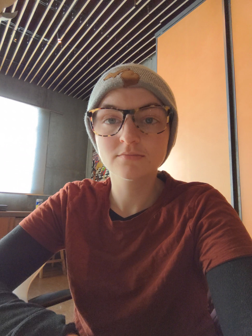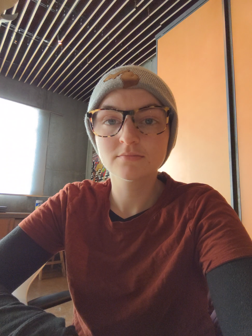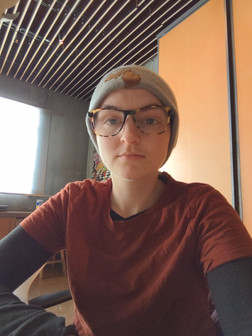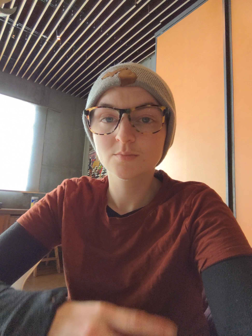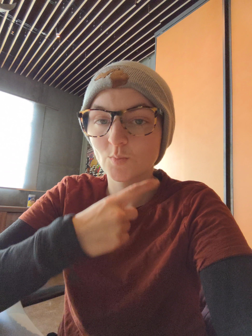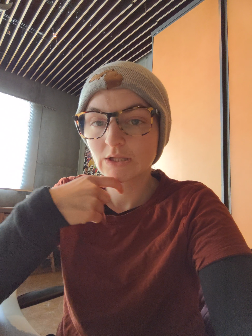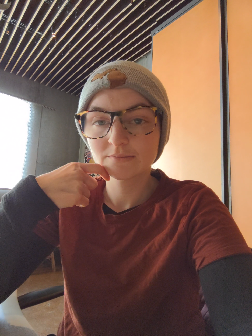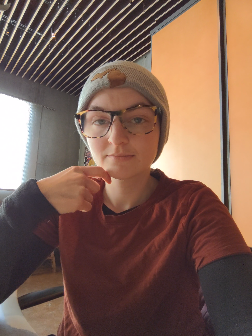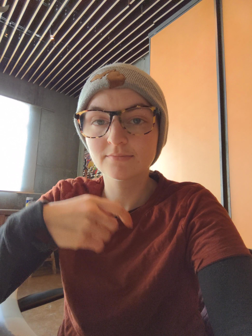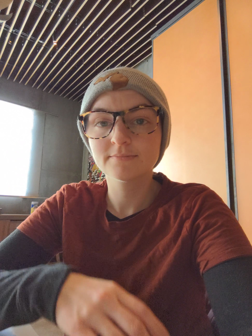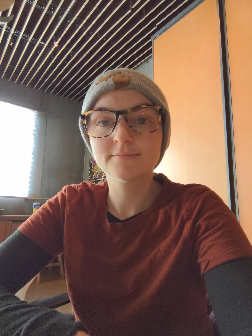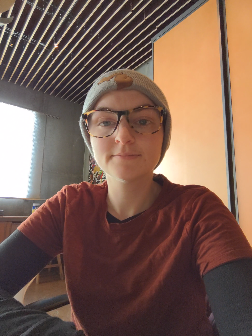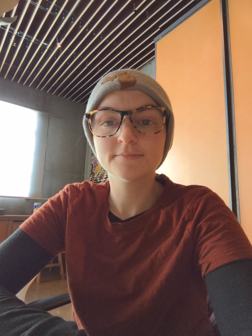dry